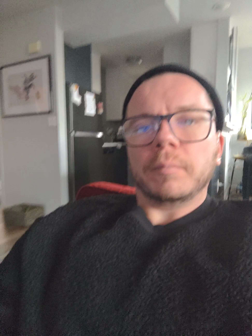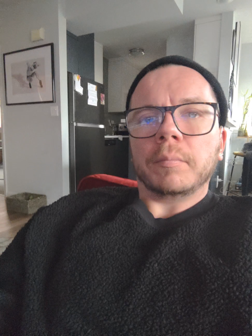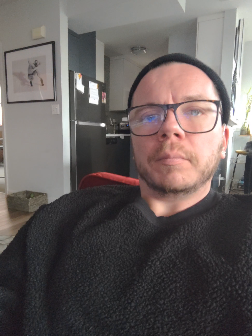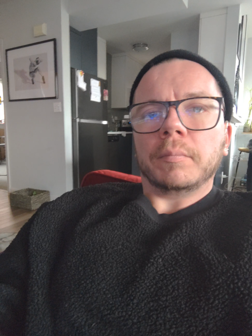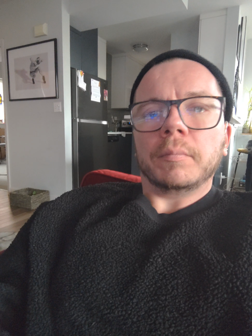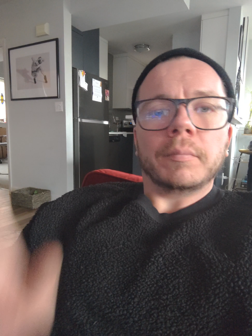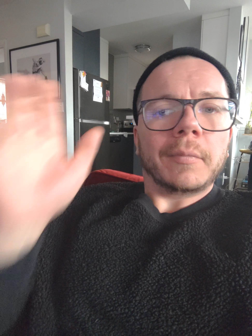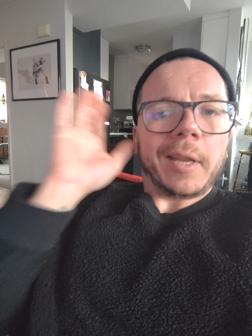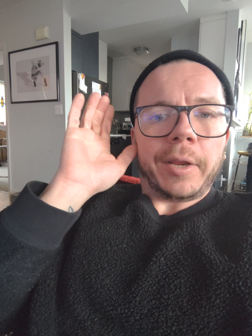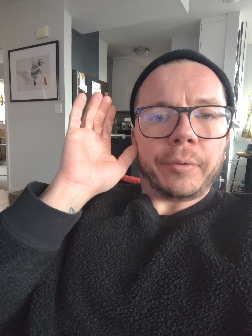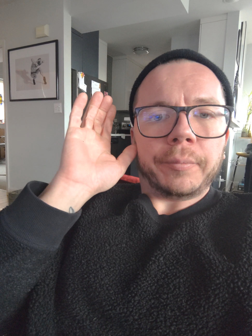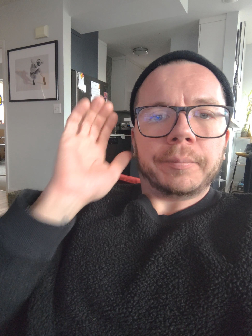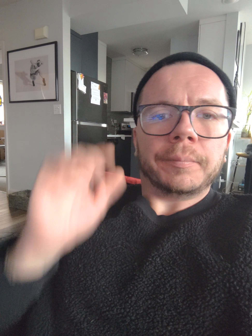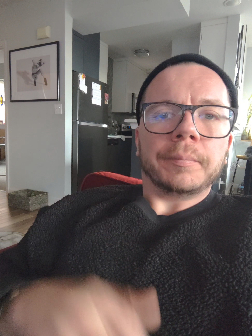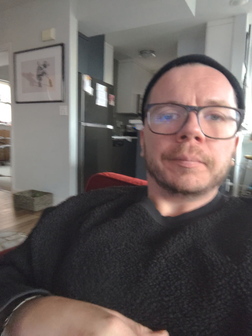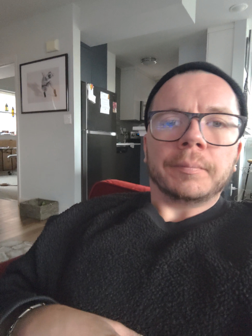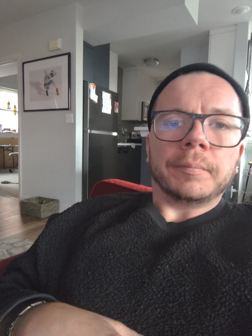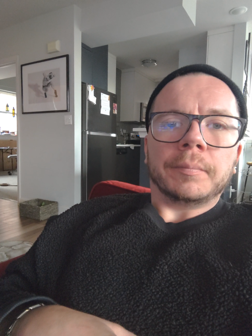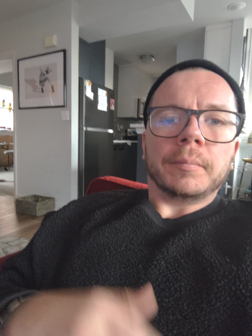hear